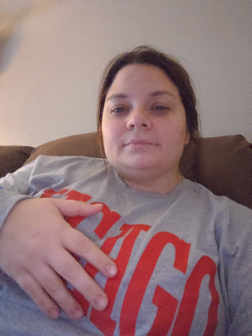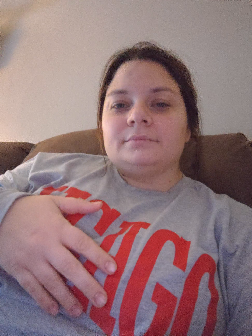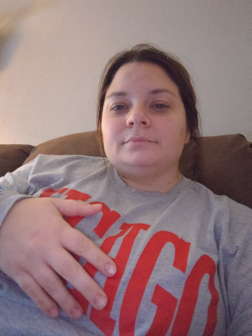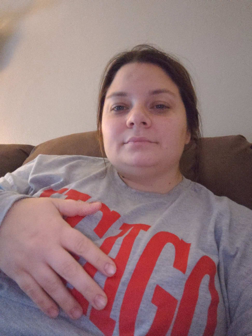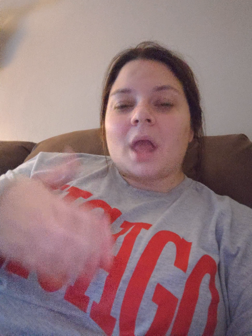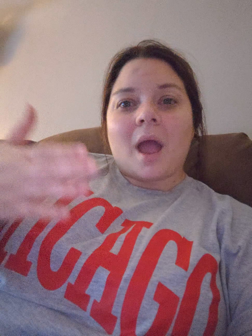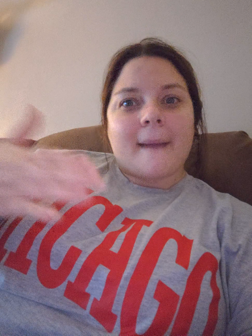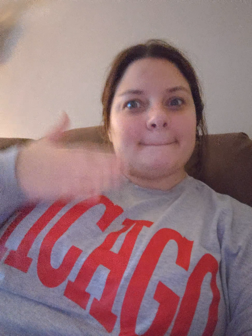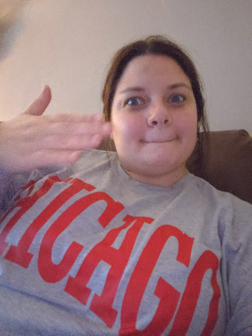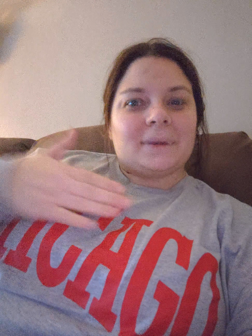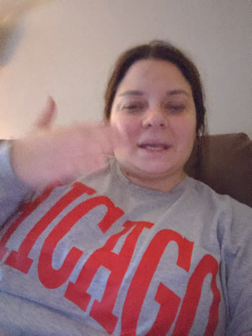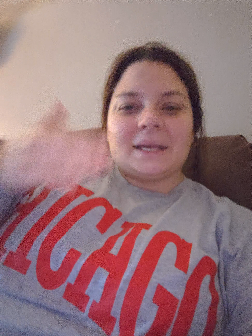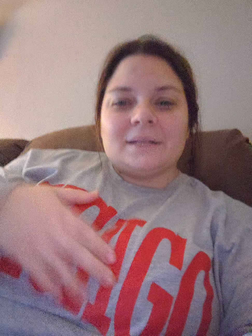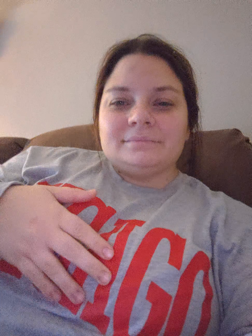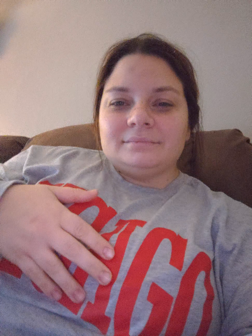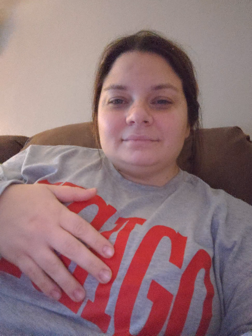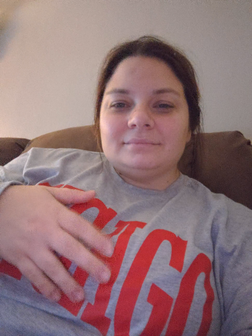happy